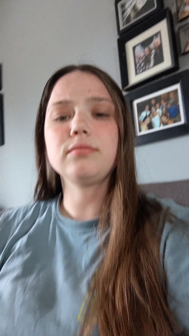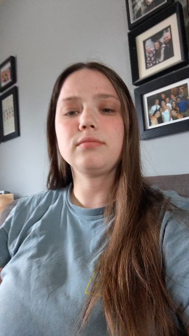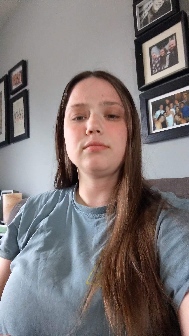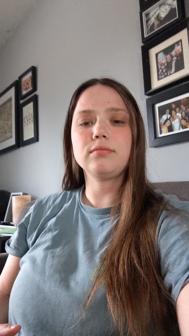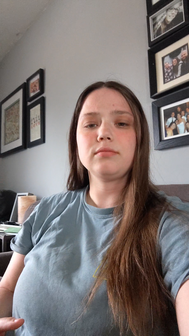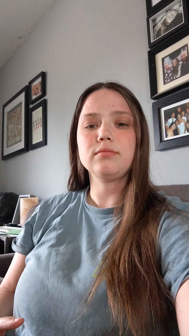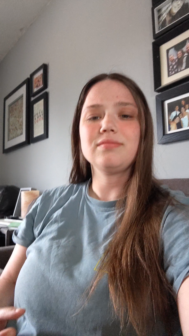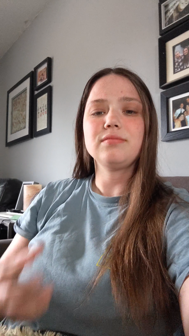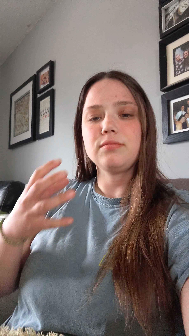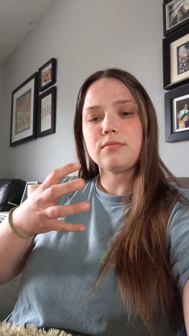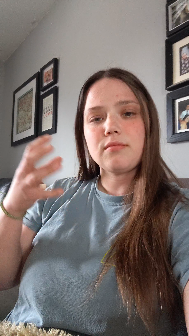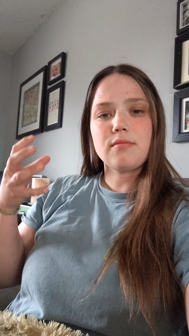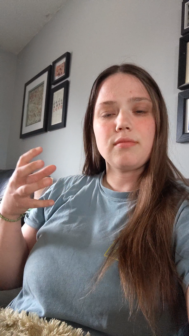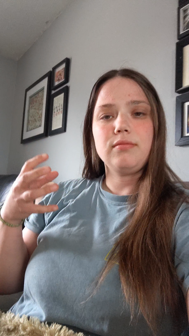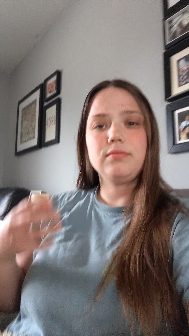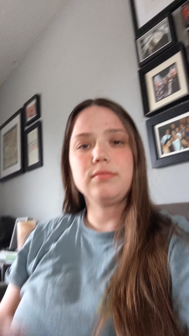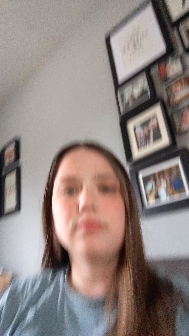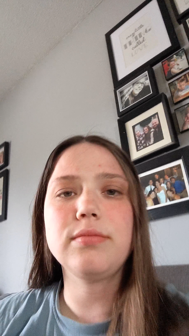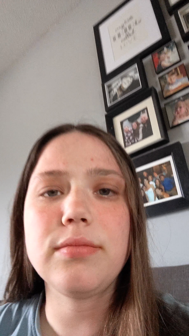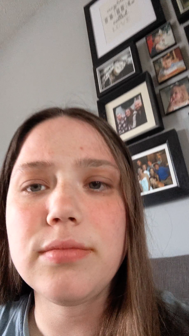a lot